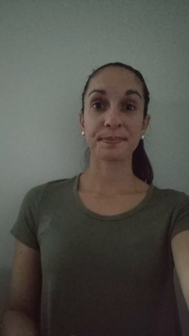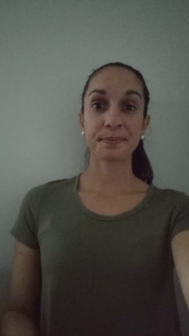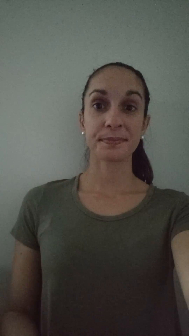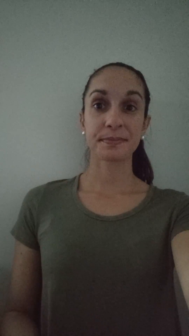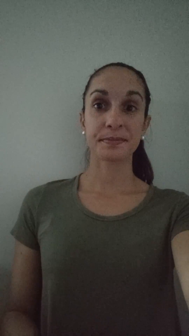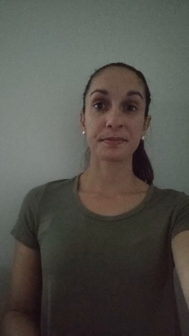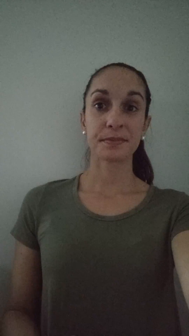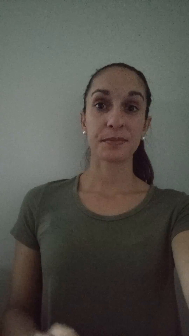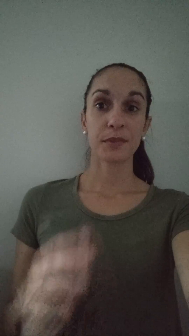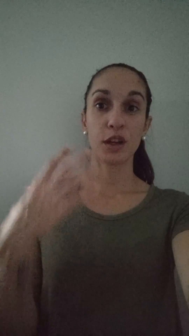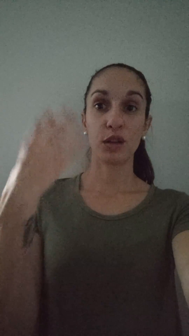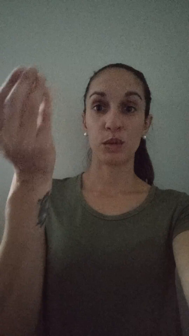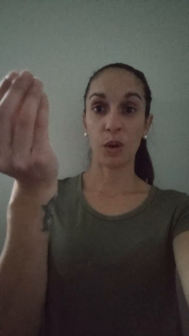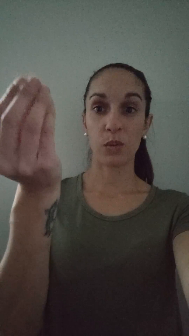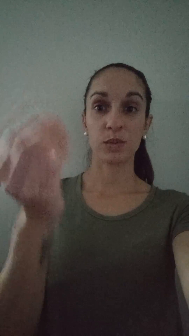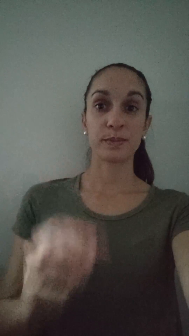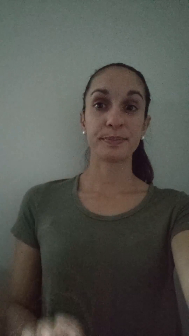going to